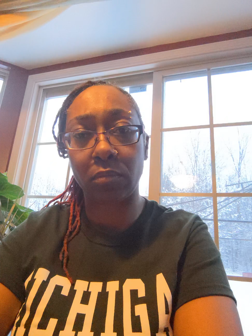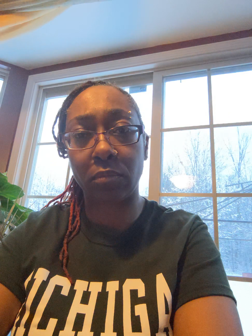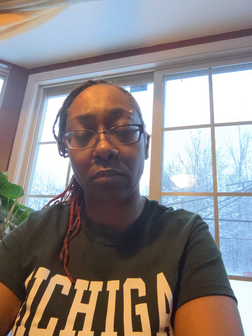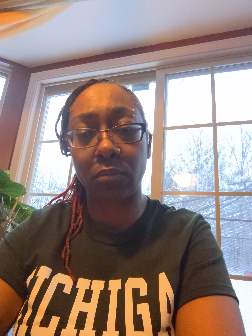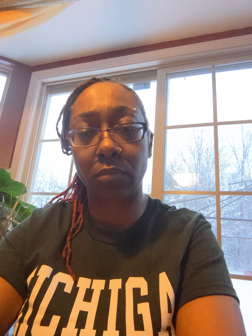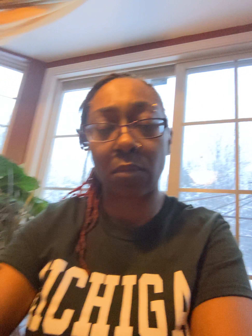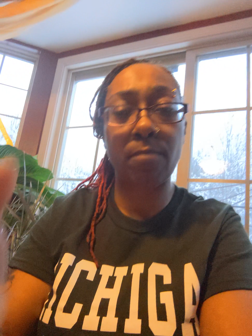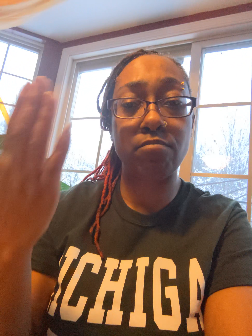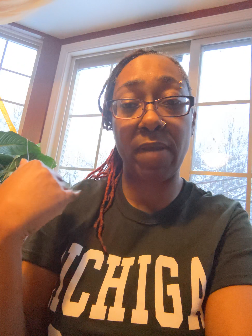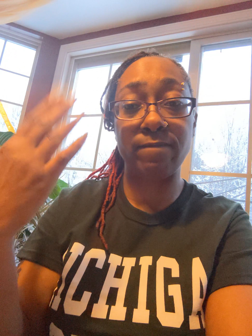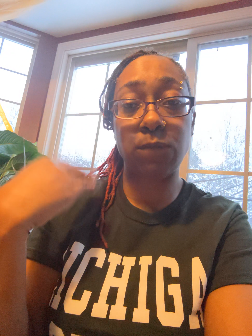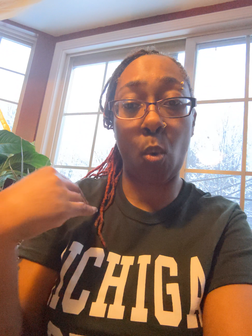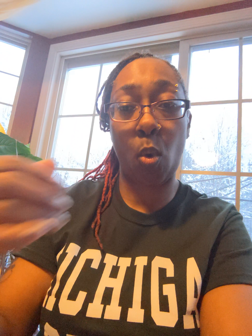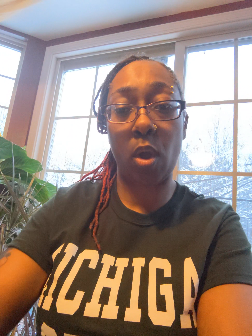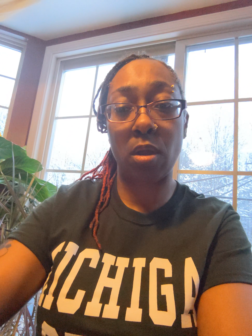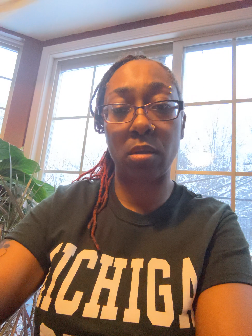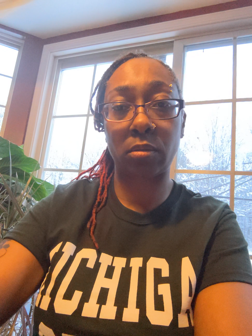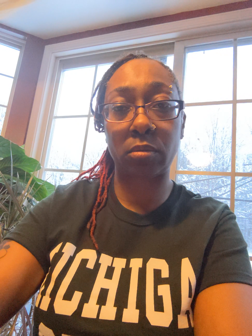before